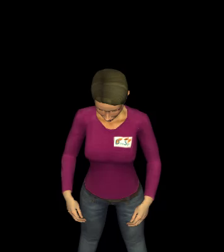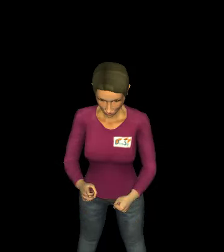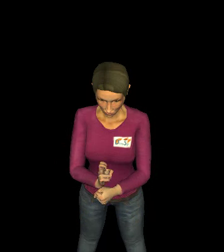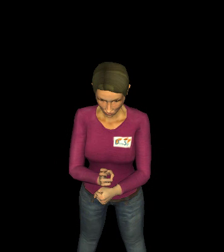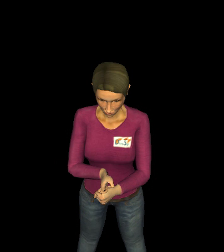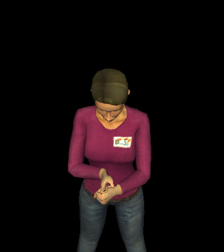صعب